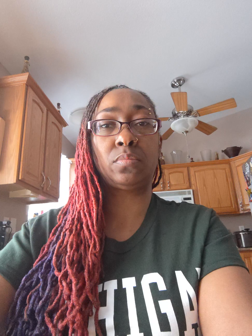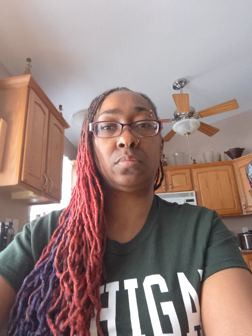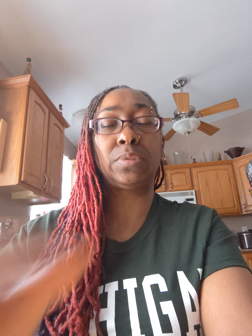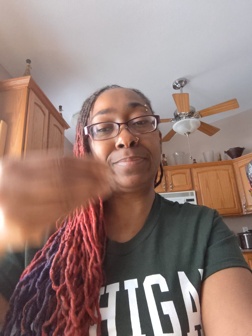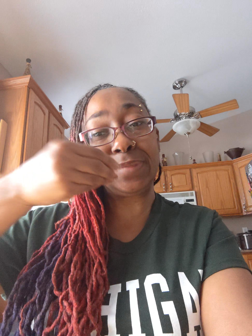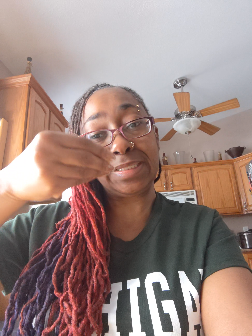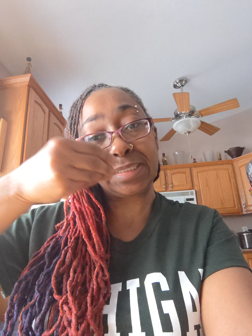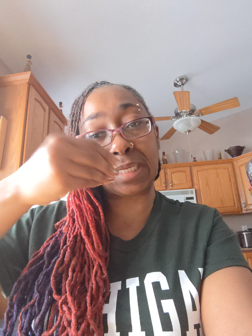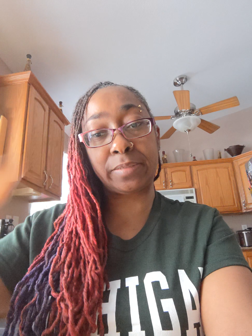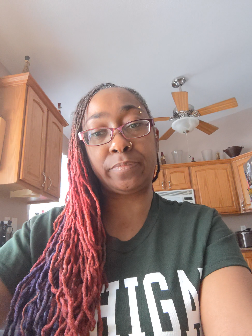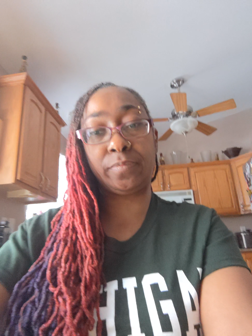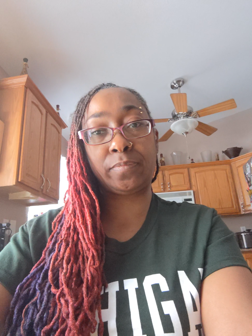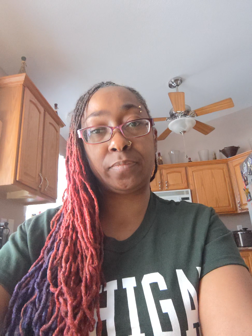pizza